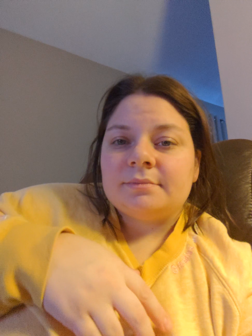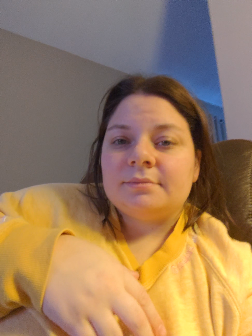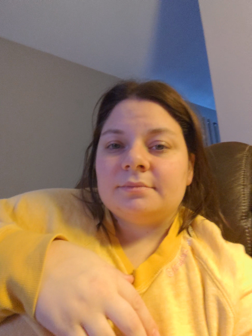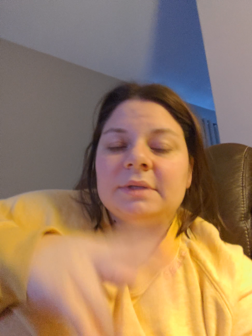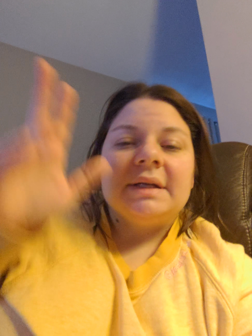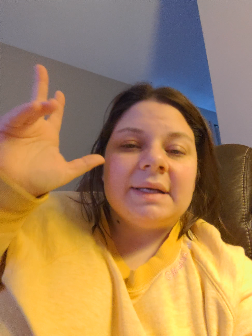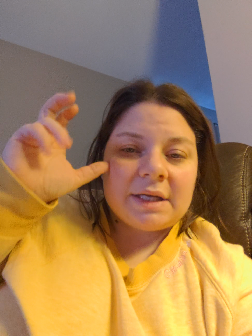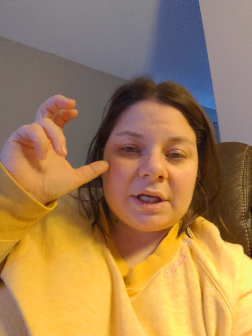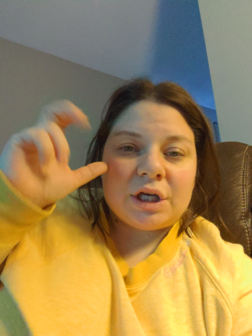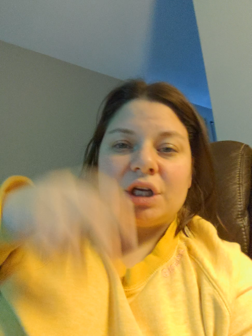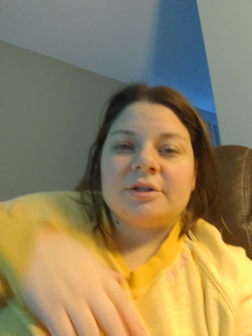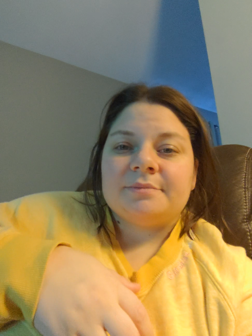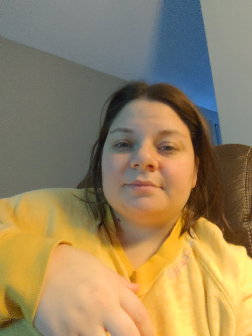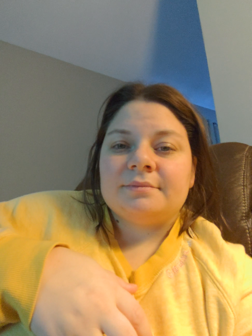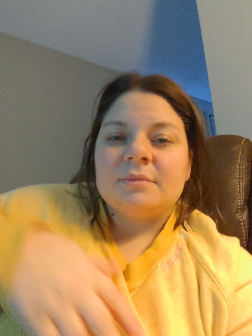hear